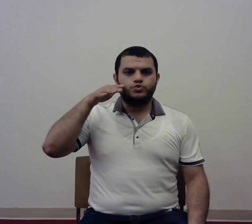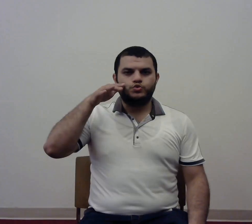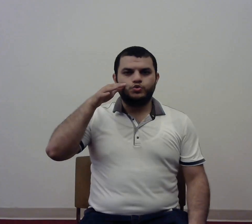su